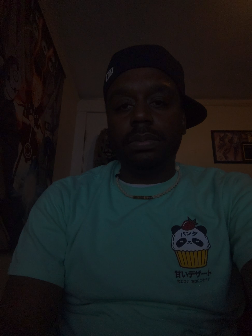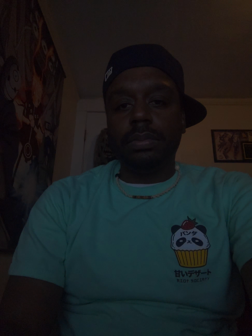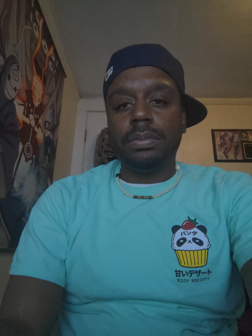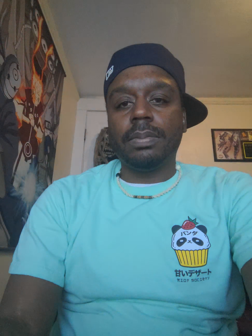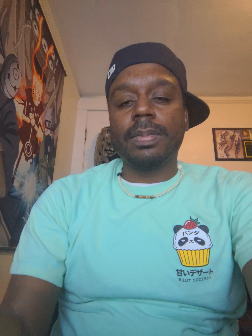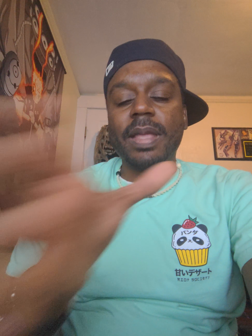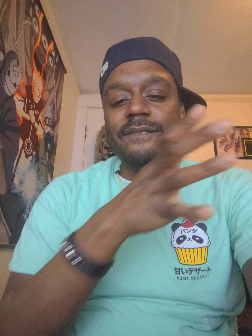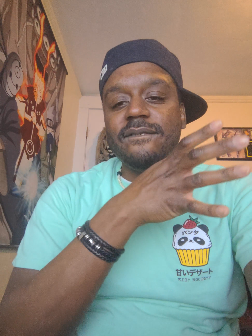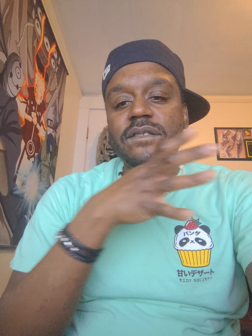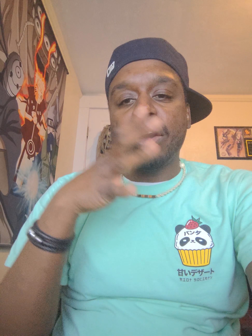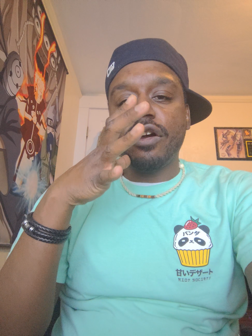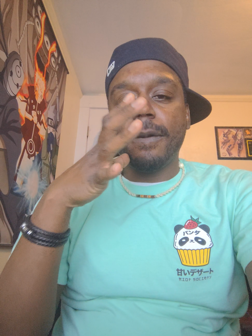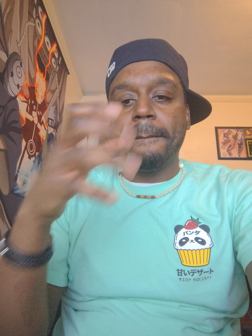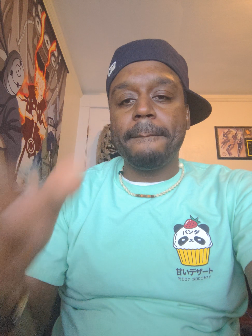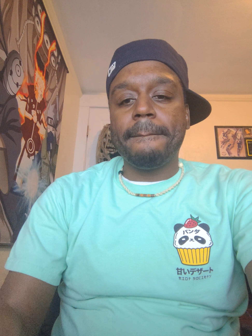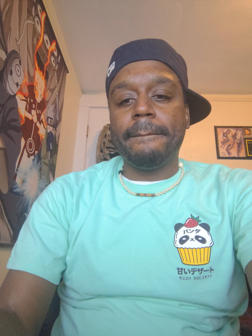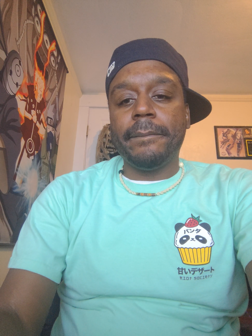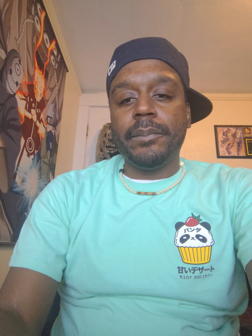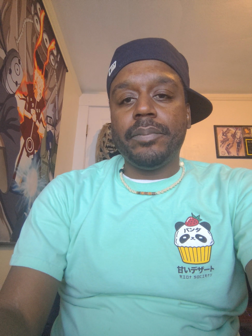farm